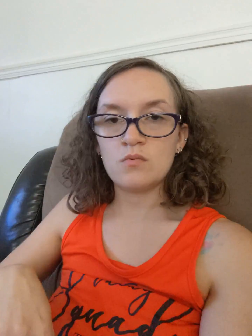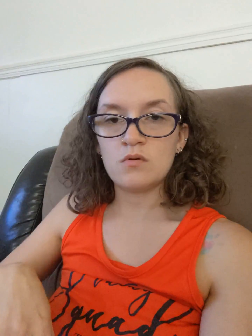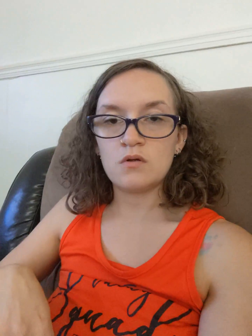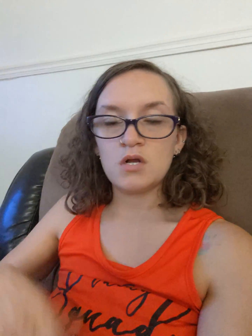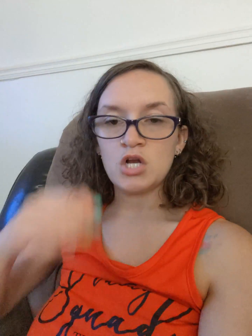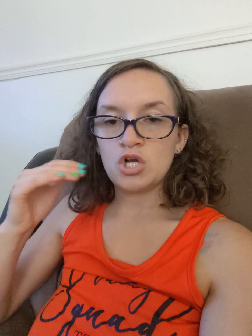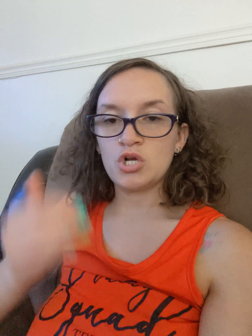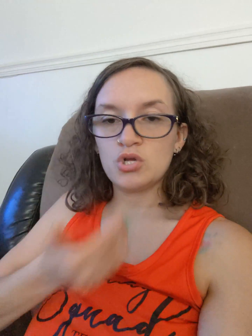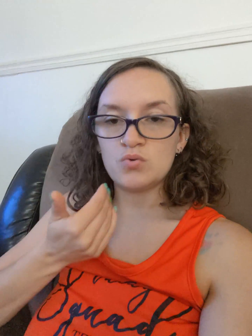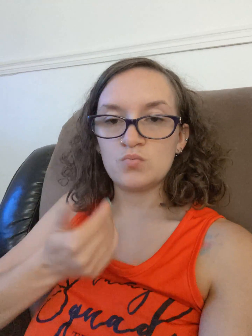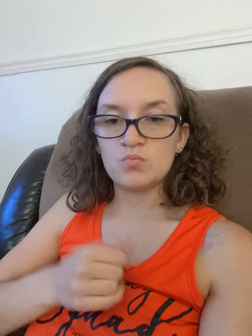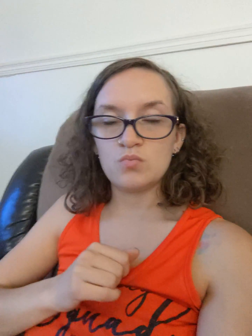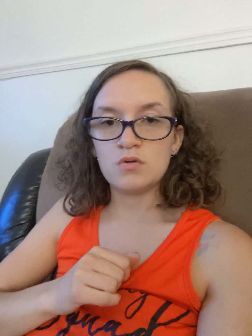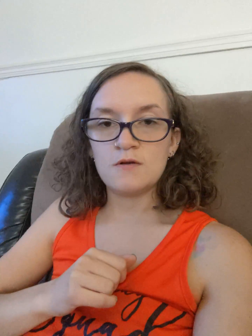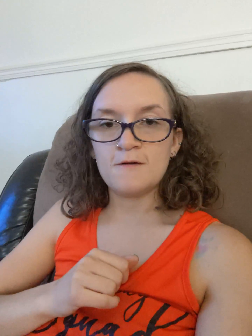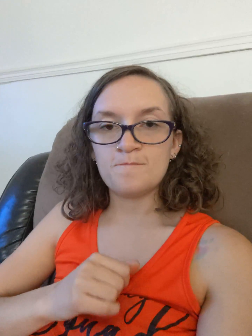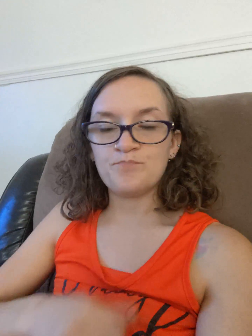new